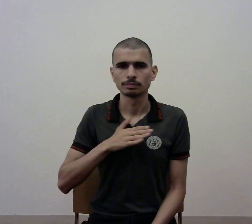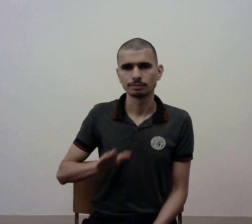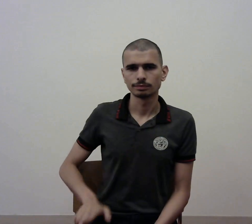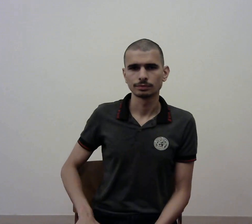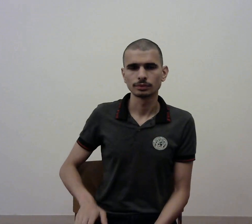ayaq